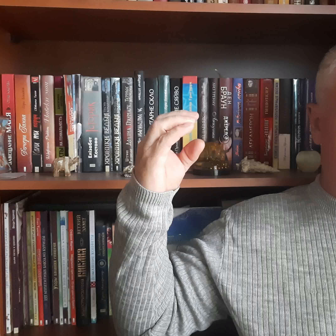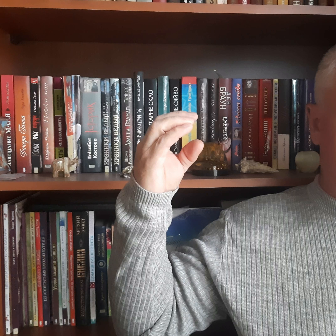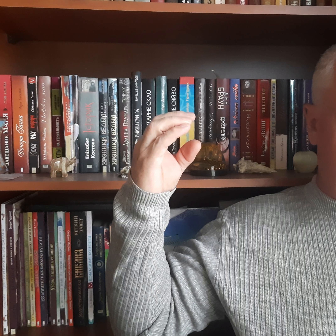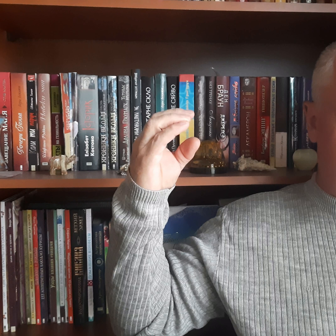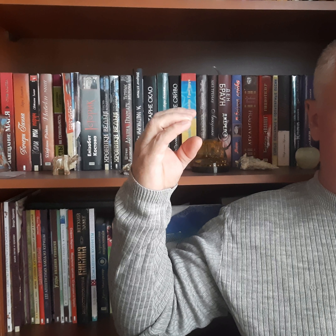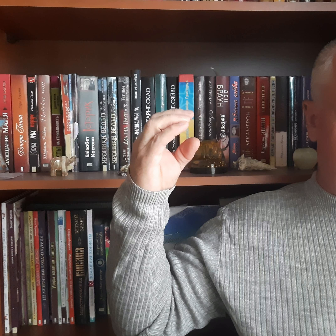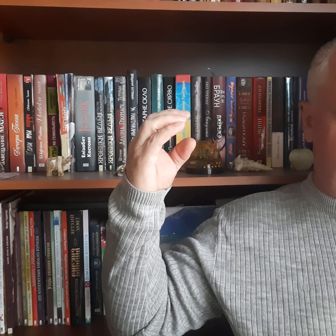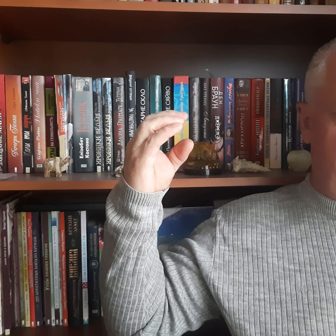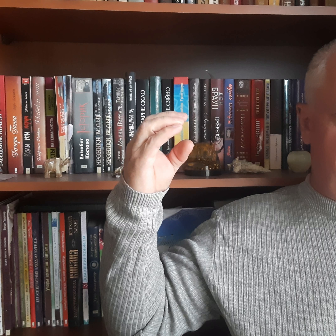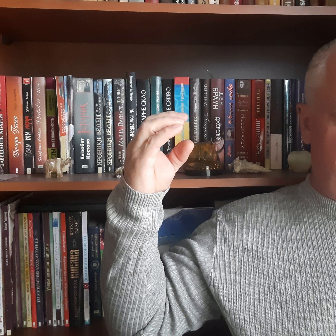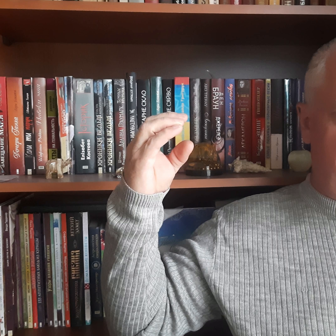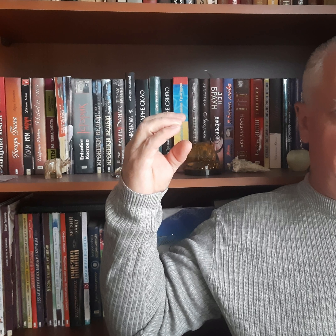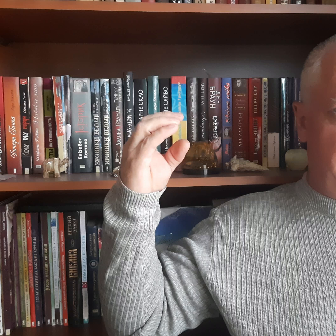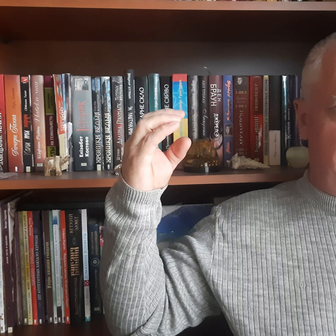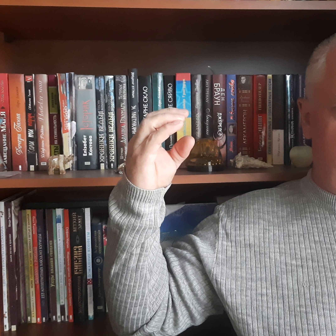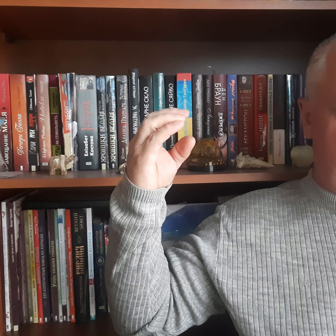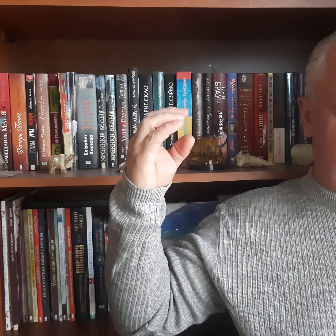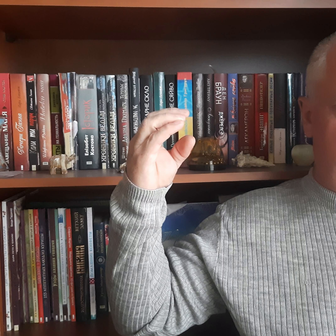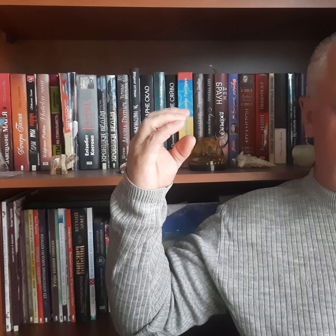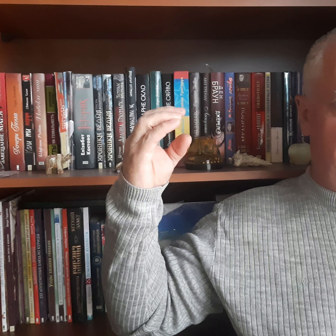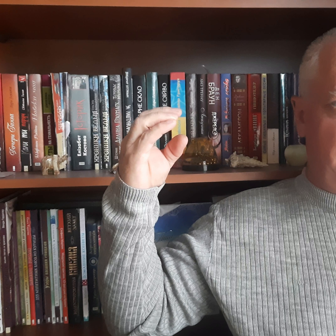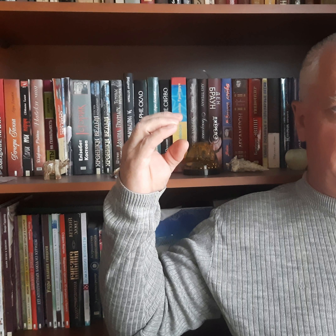С